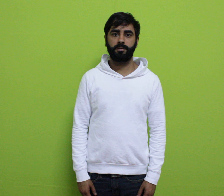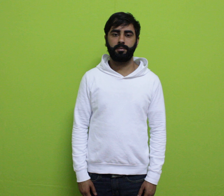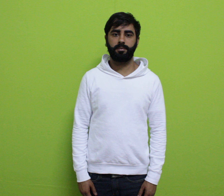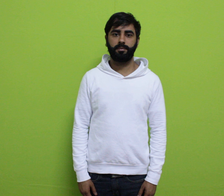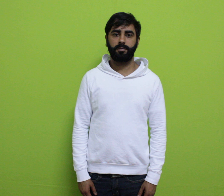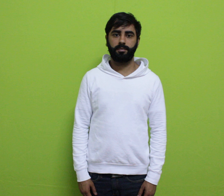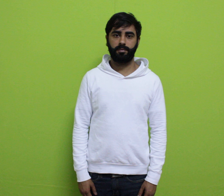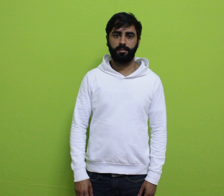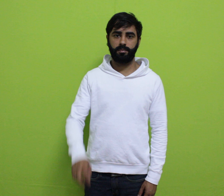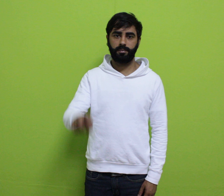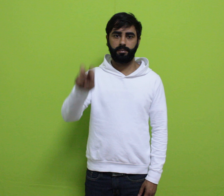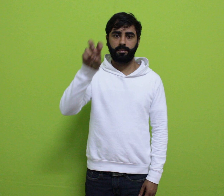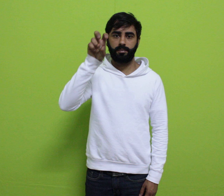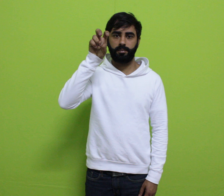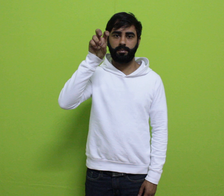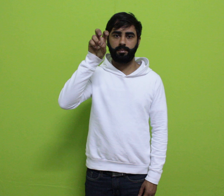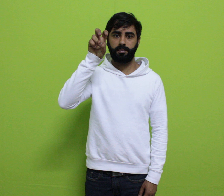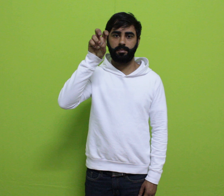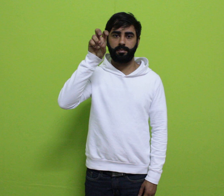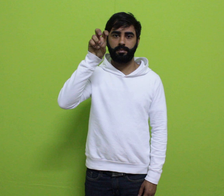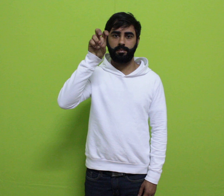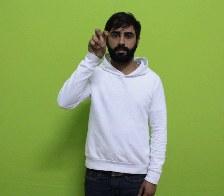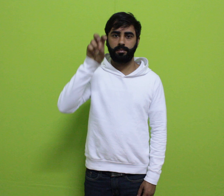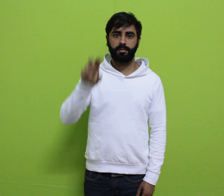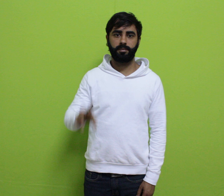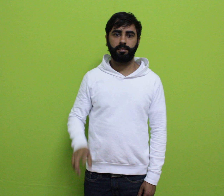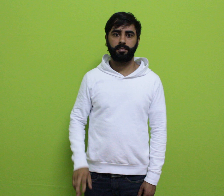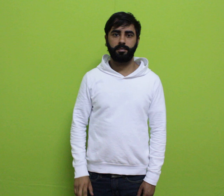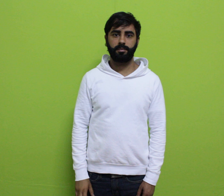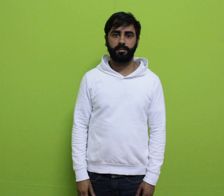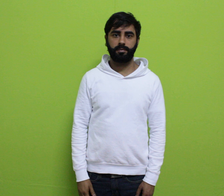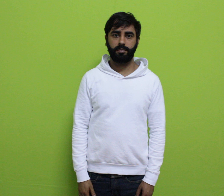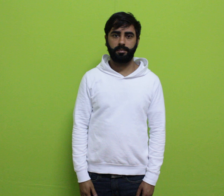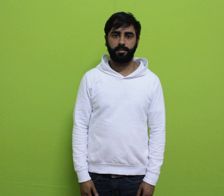cinco